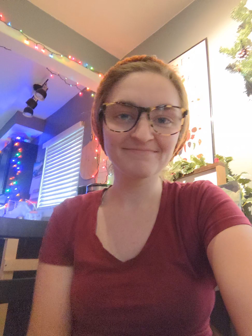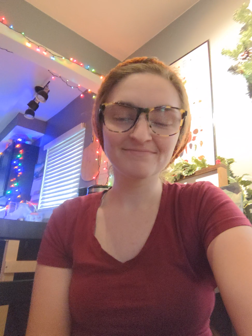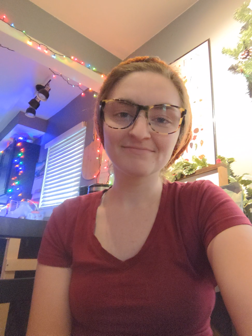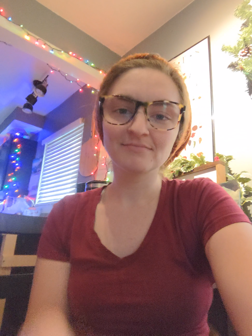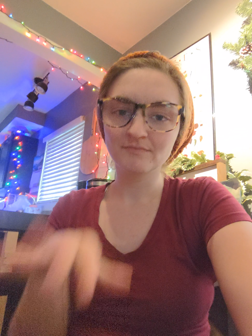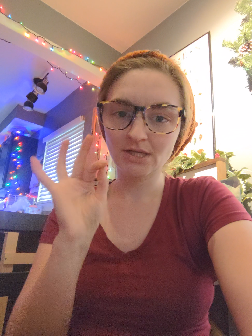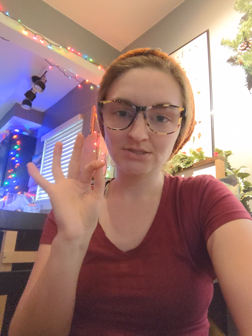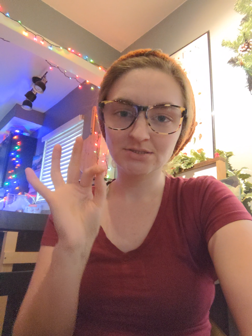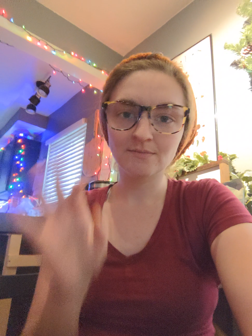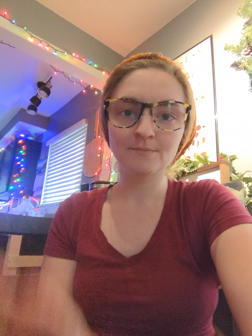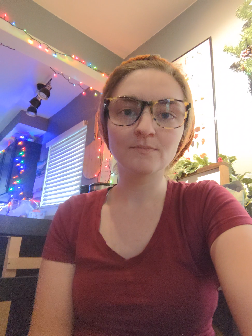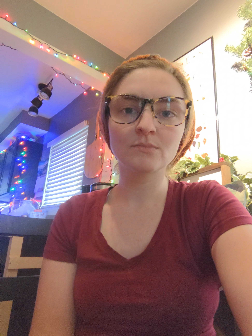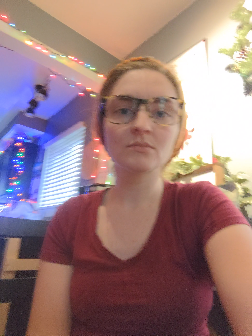find